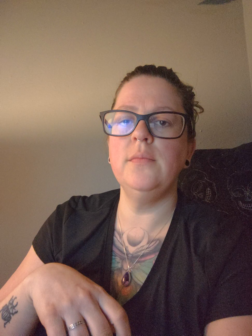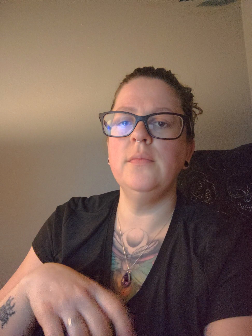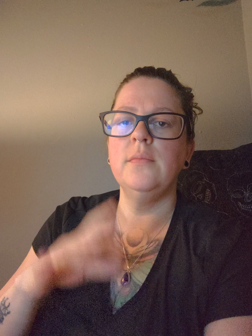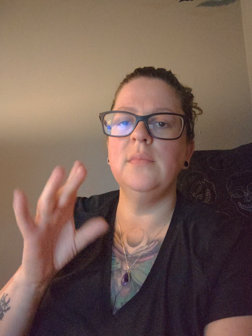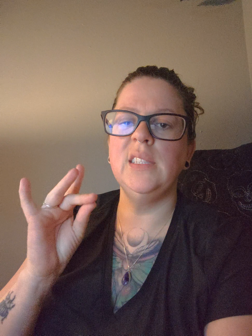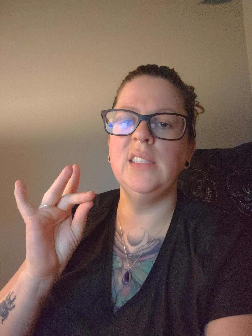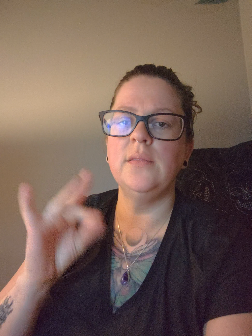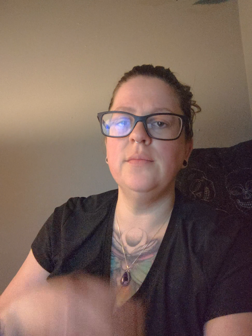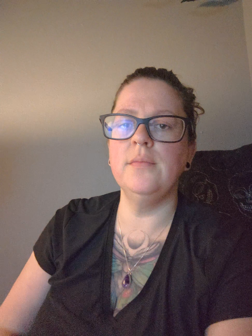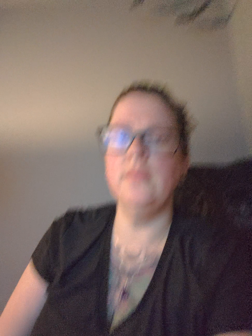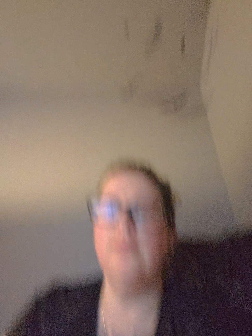sticky